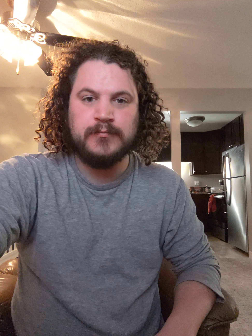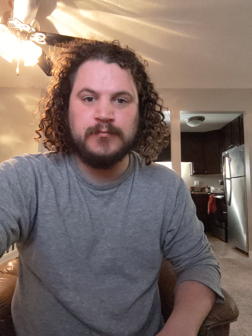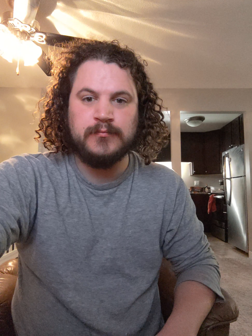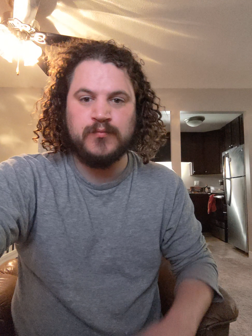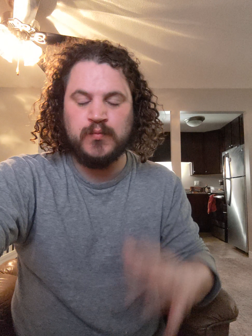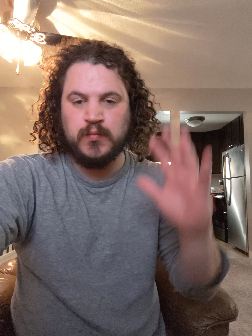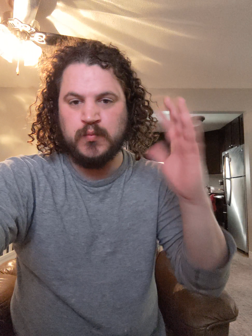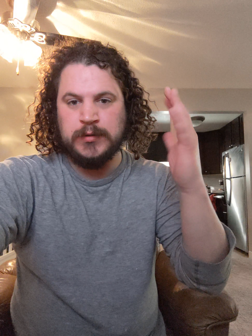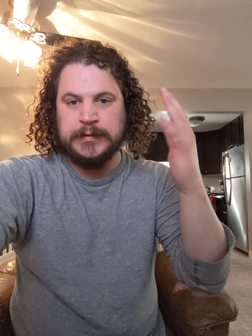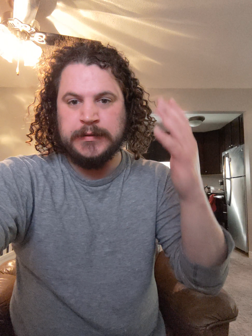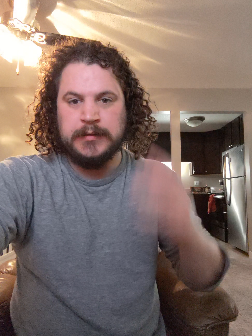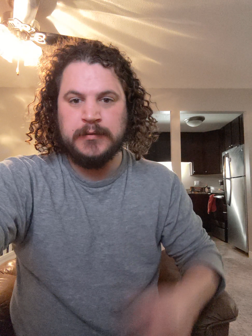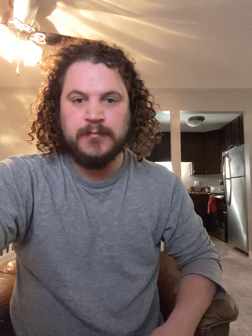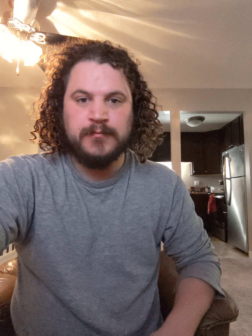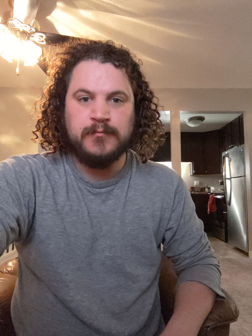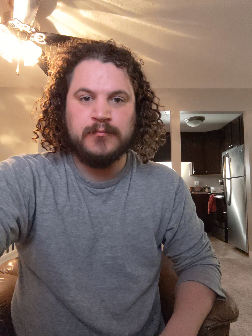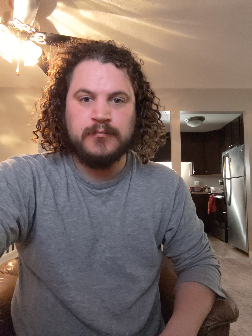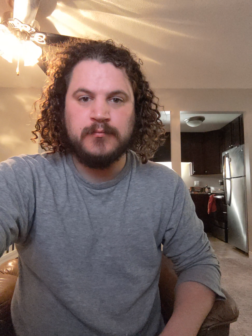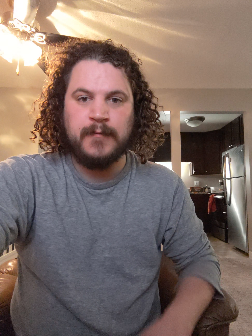tree